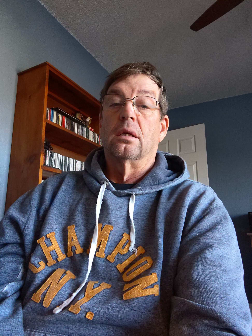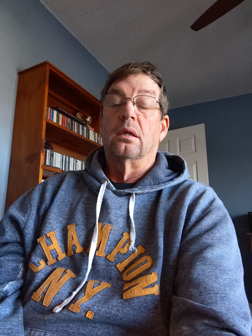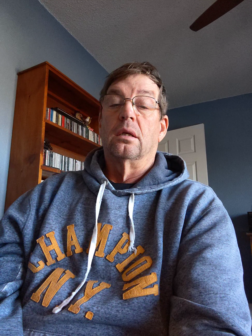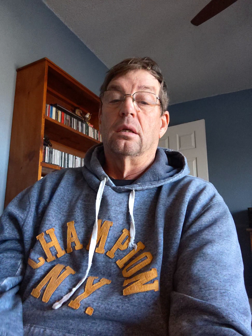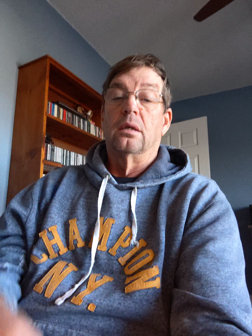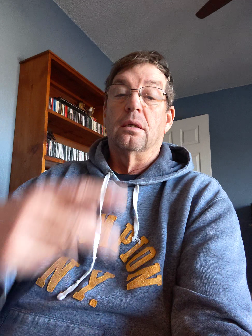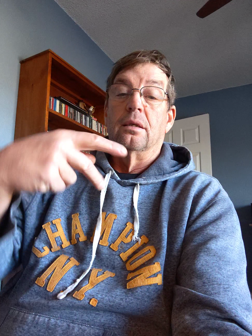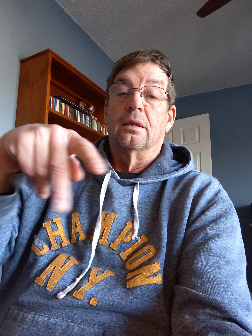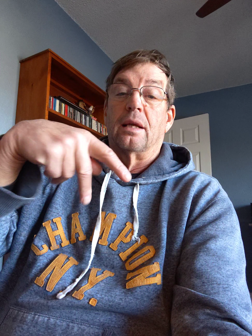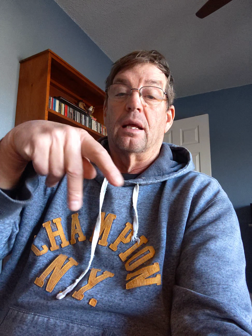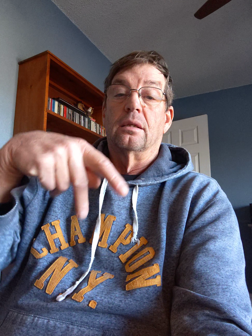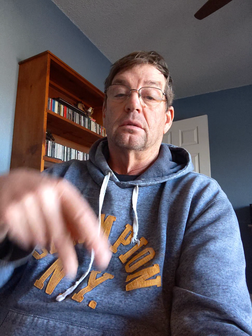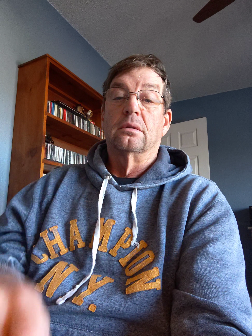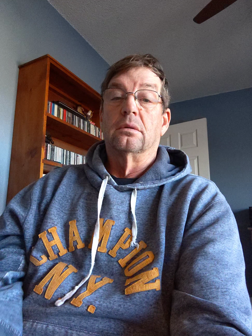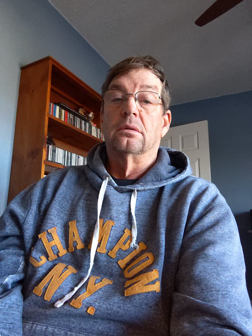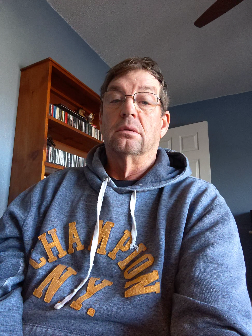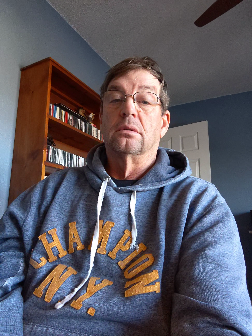dance